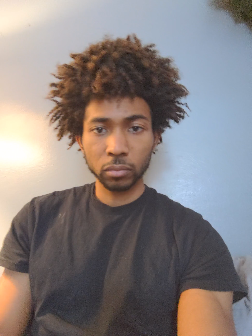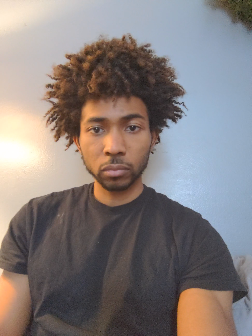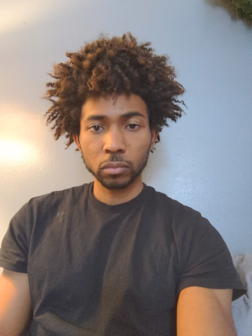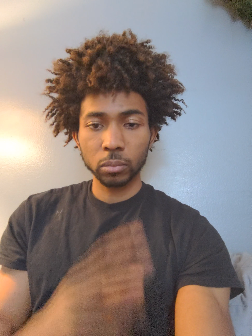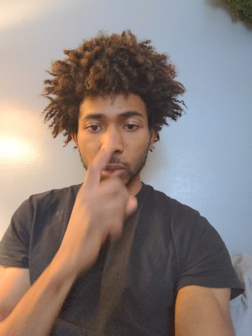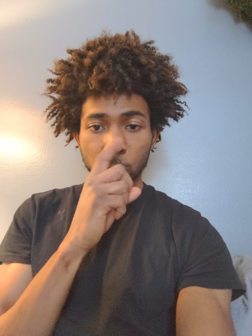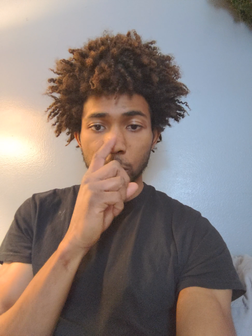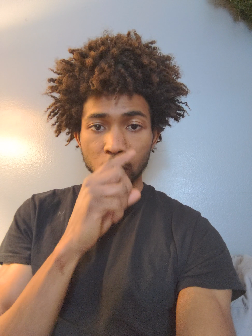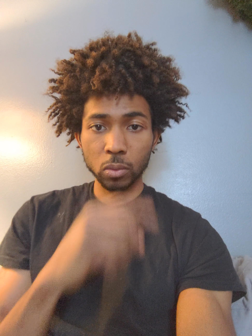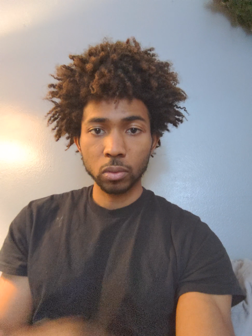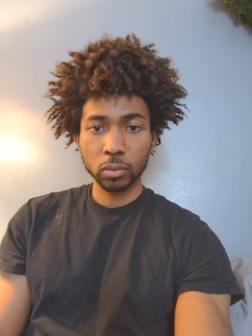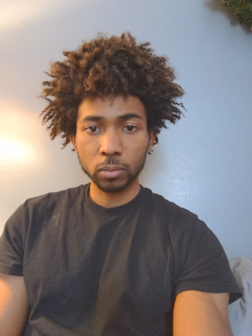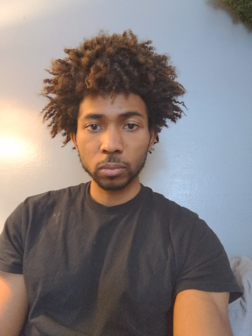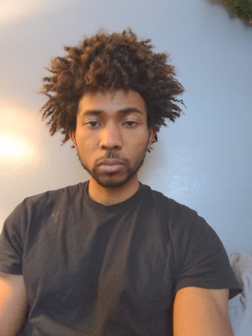mouse